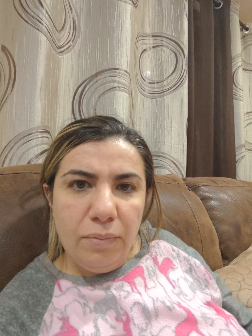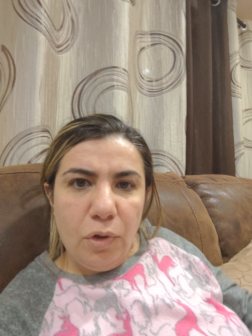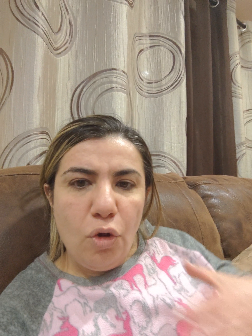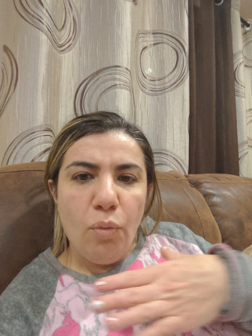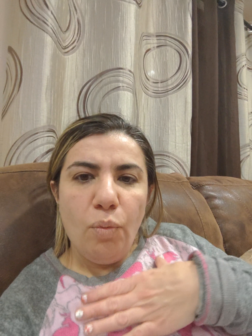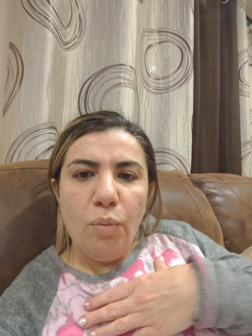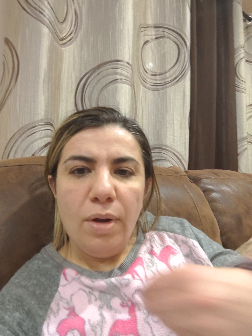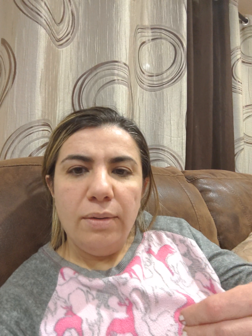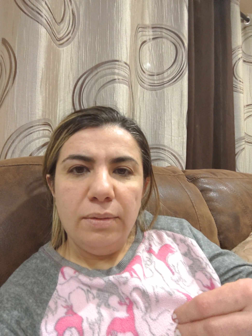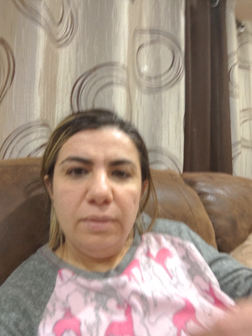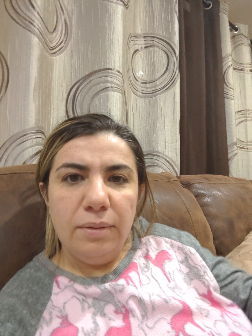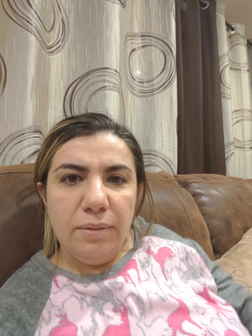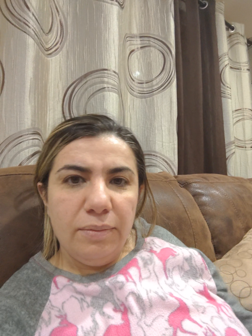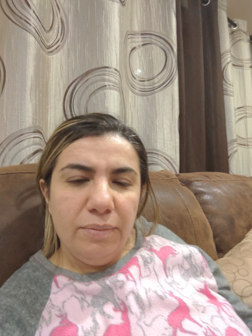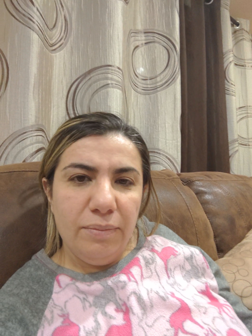white